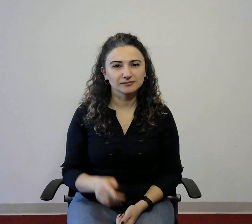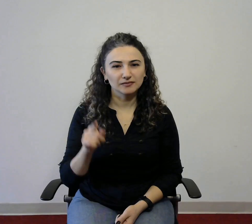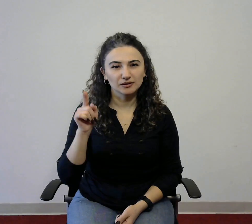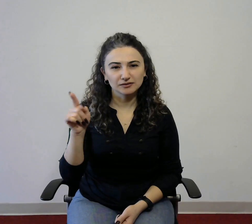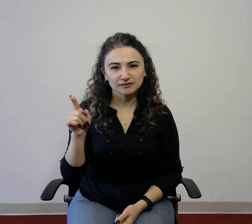onun